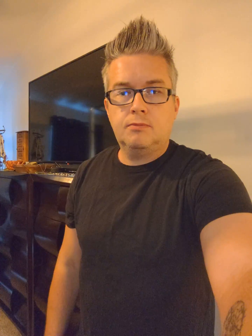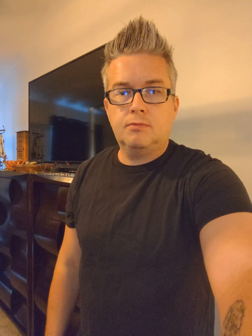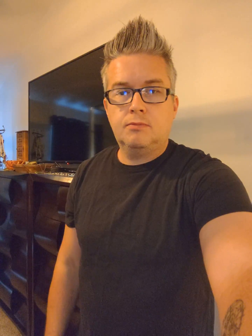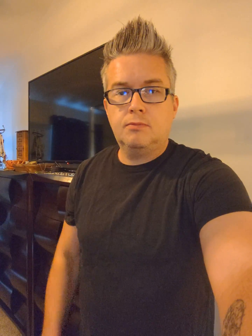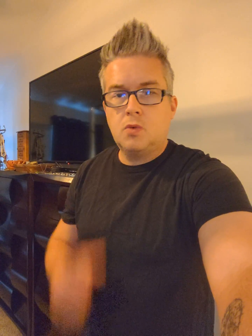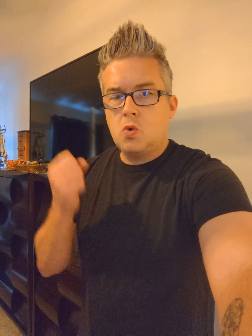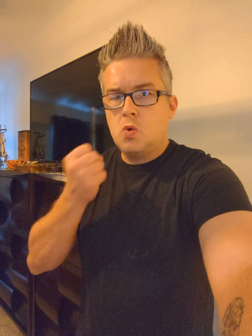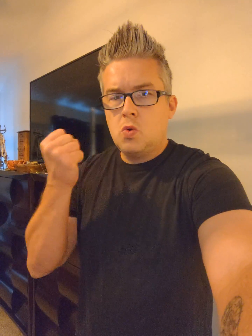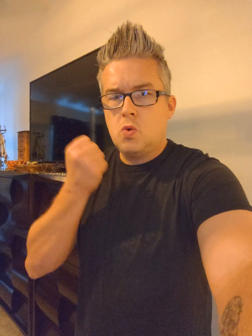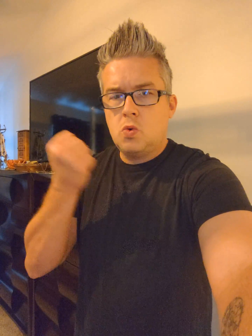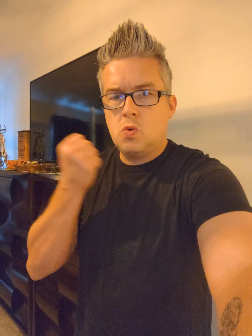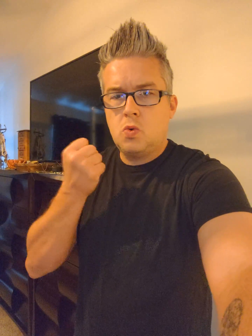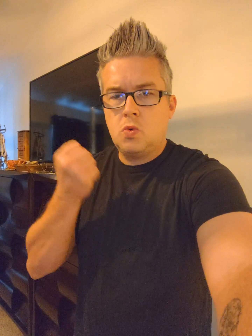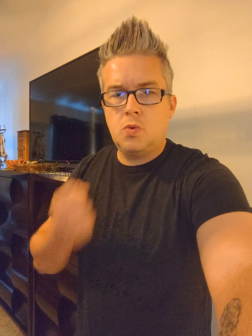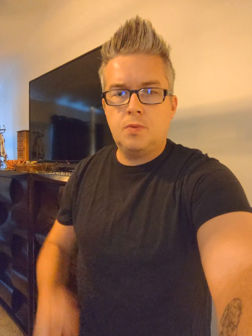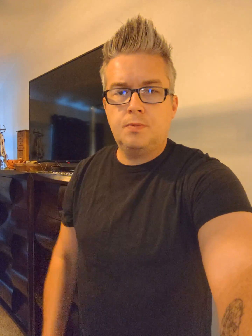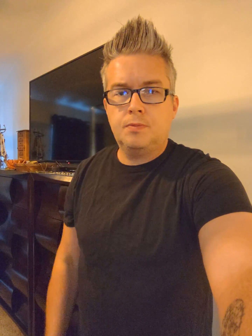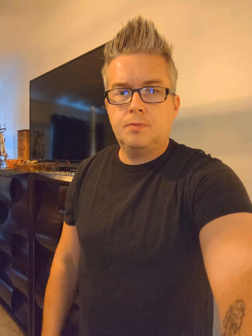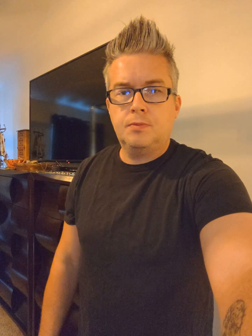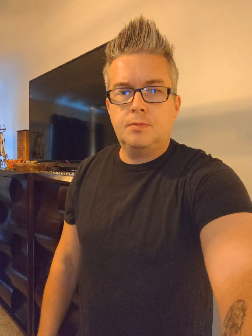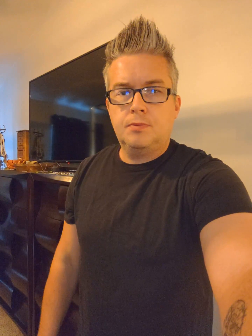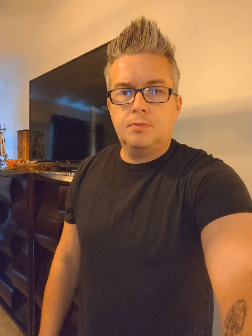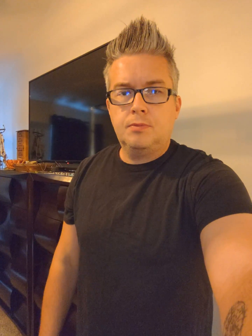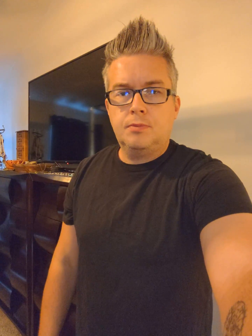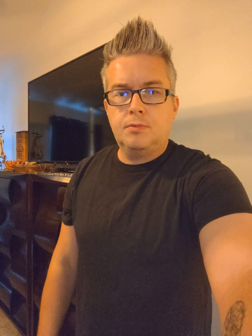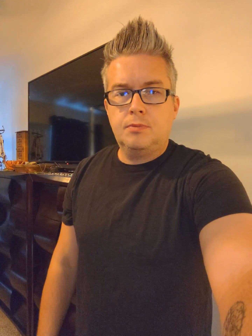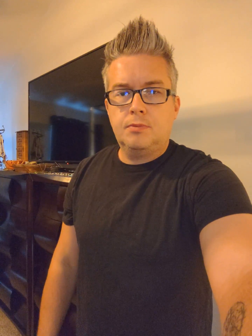hold